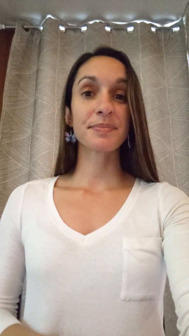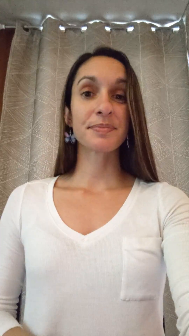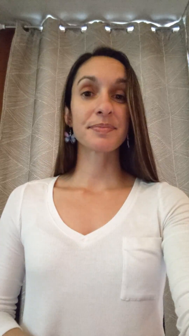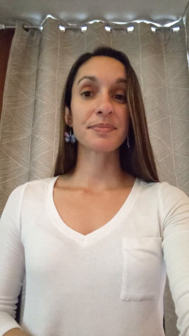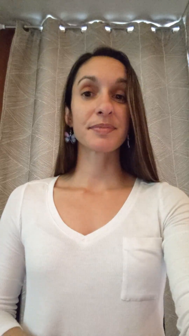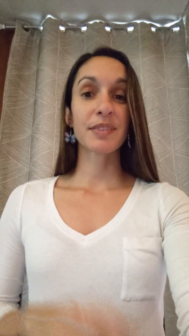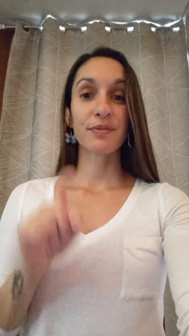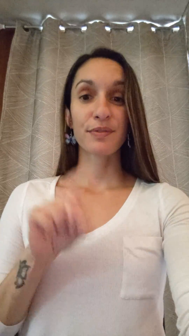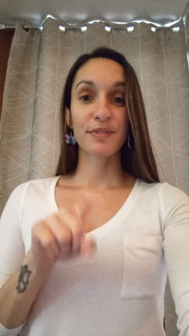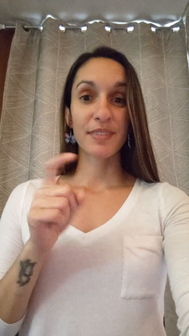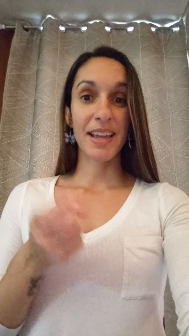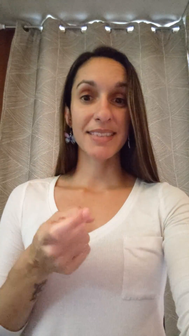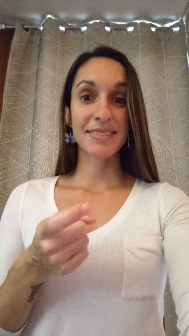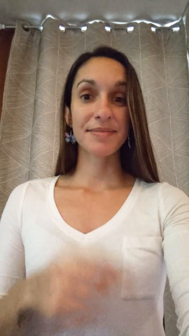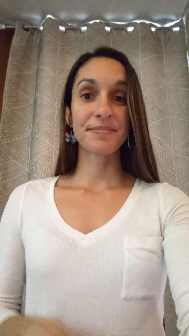friend